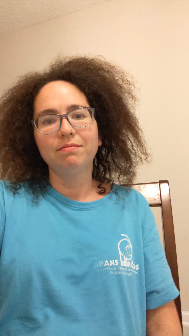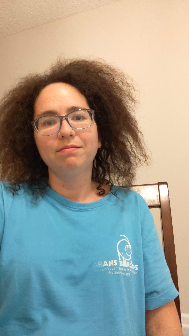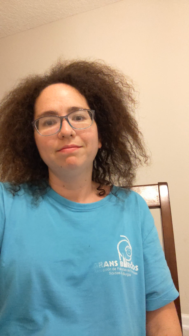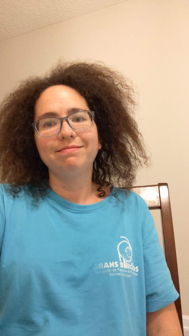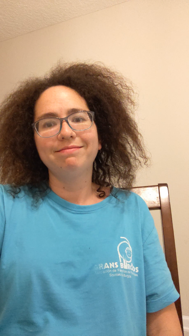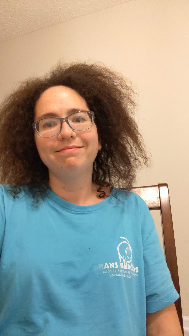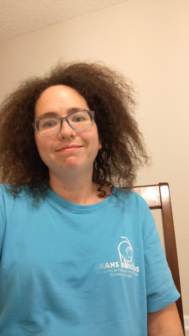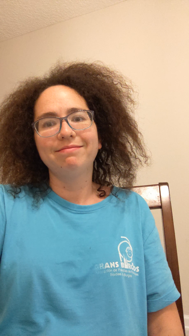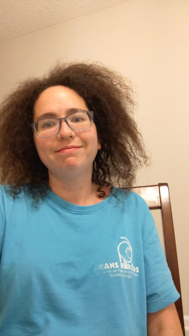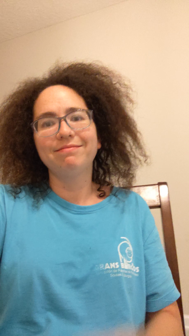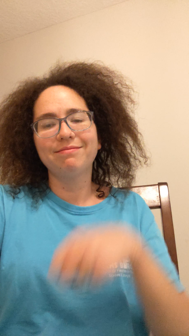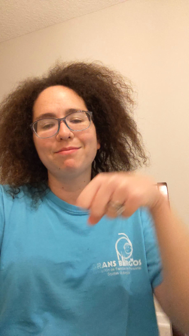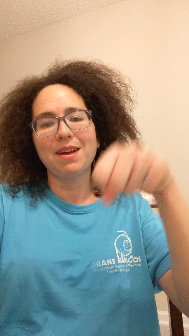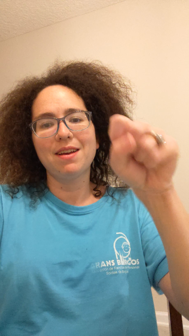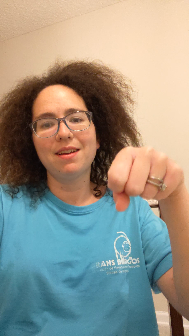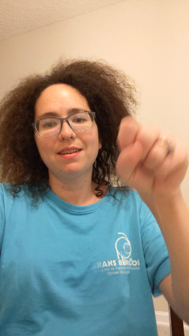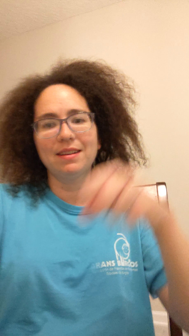motorcycle